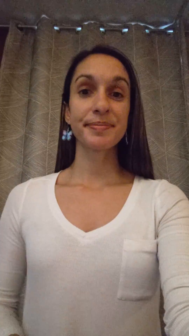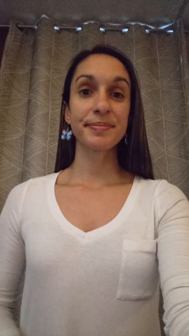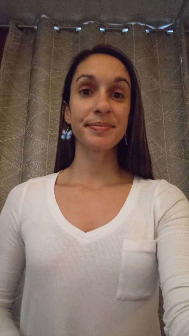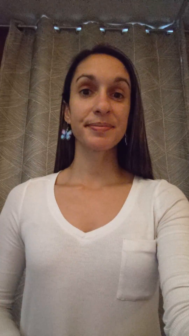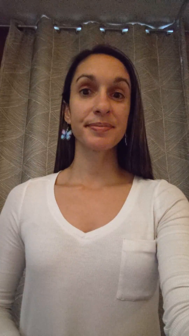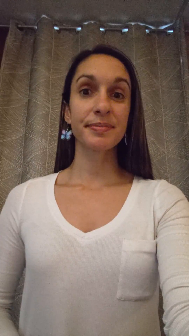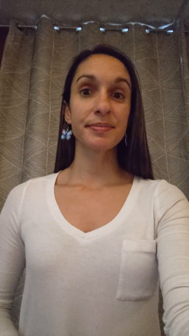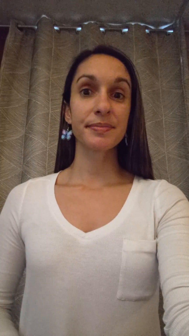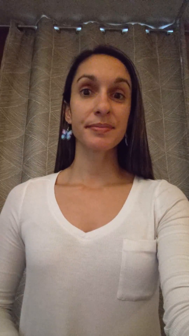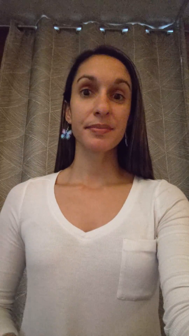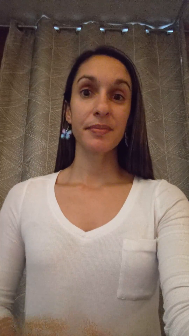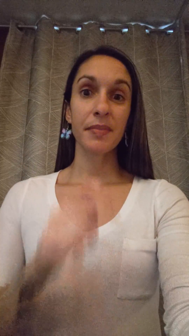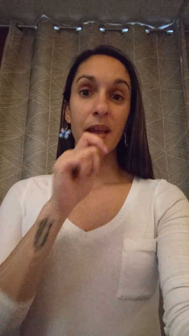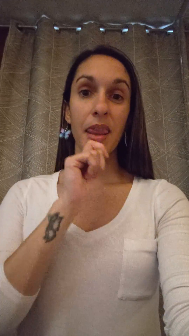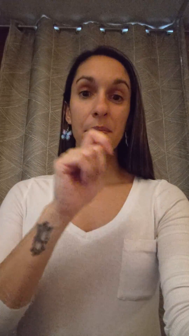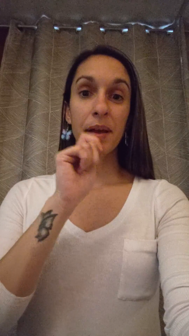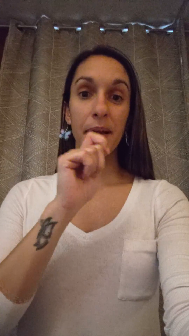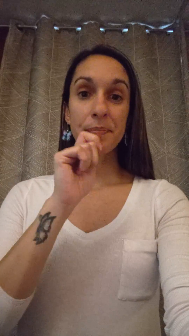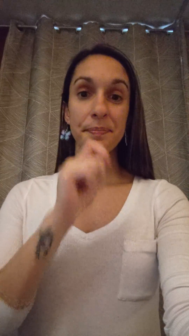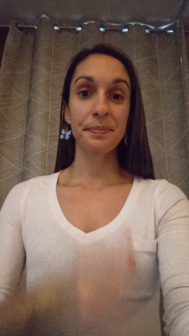popsicle